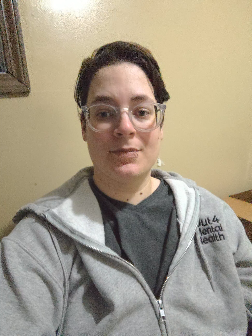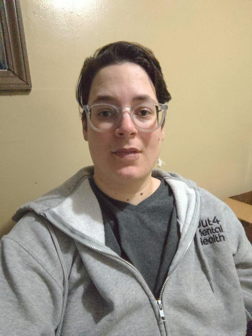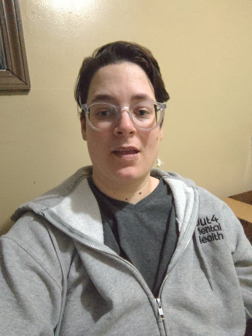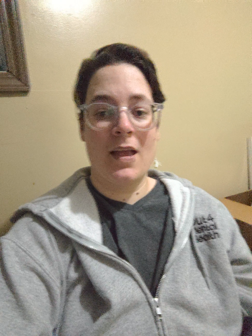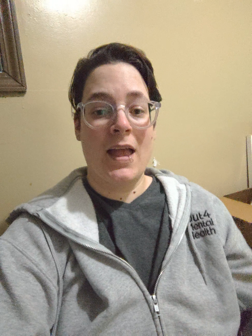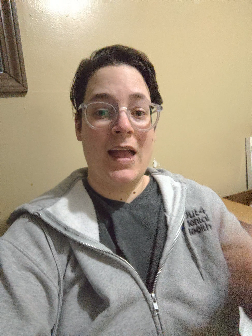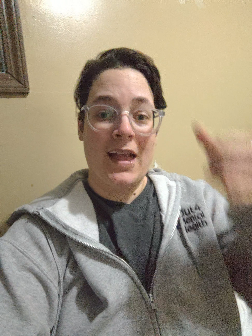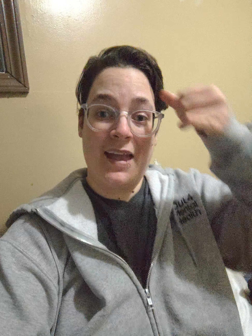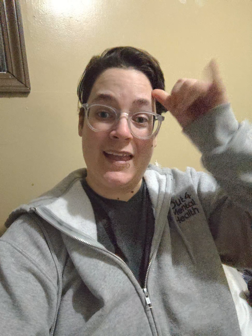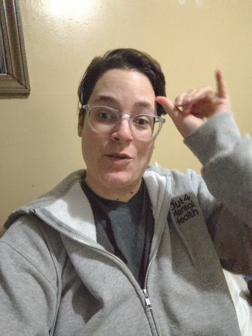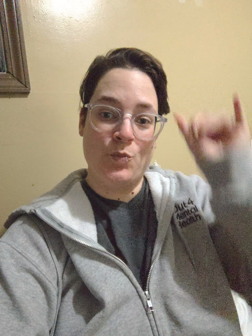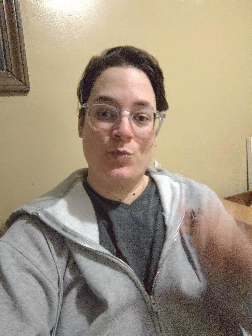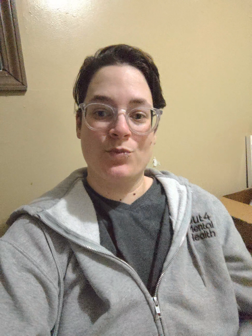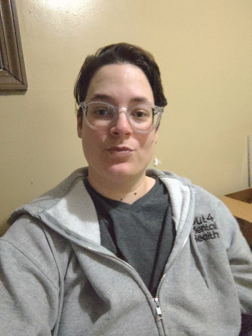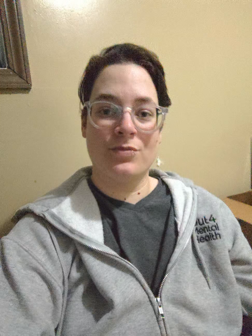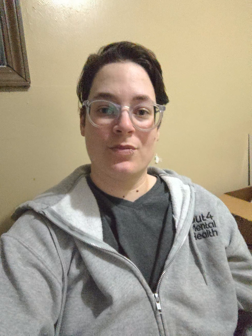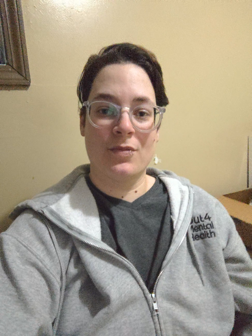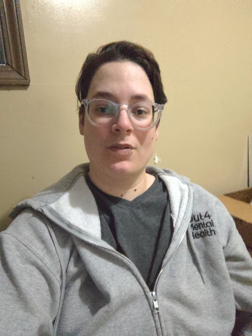cow